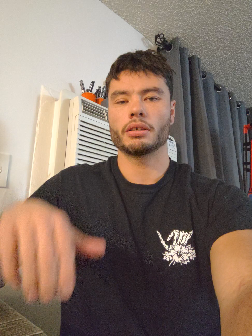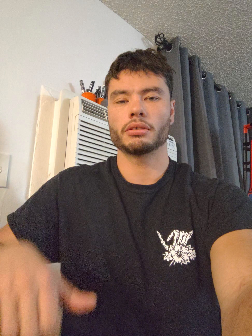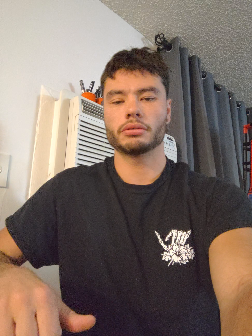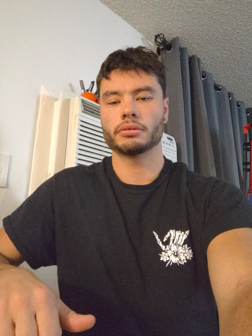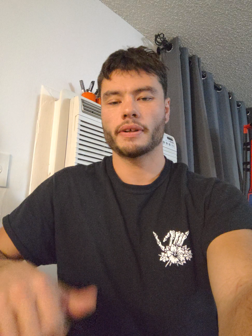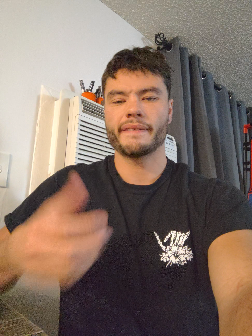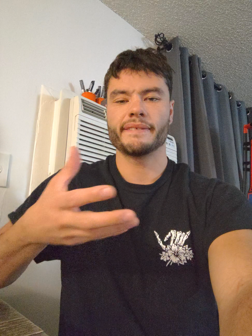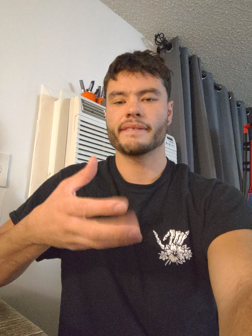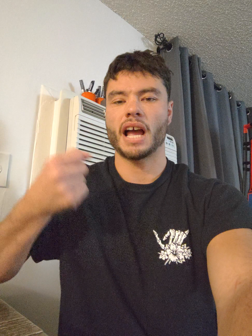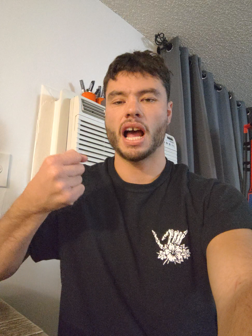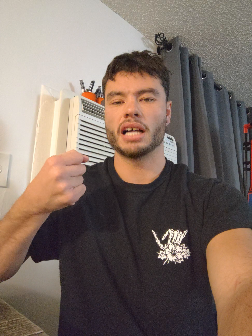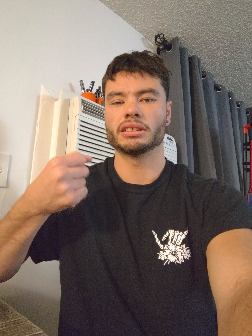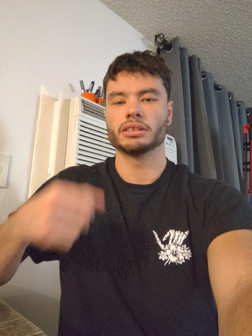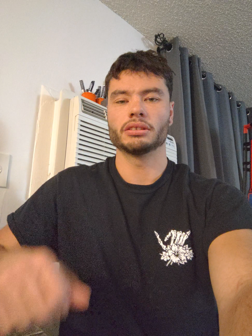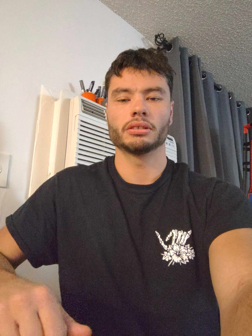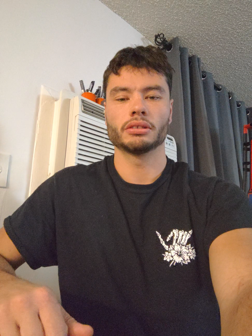fast